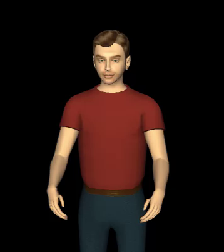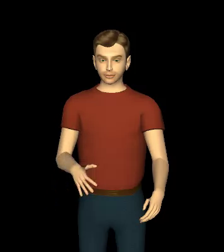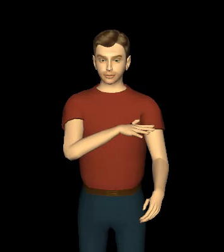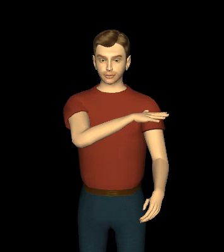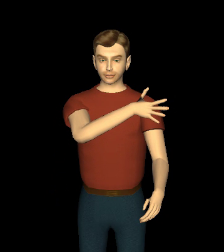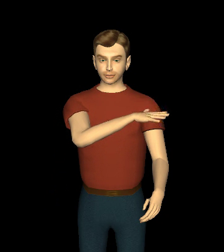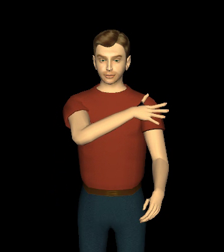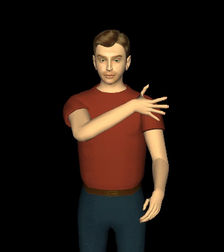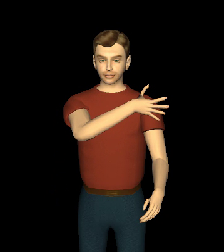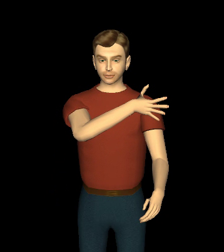أستاذ